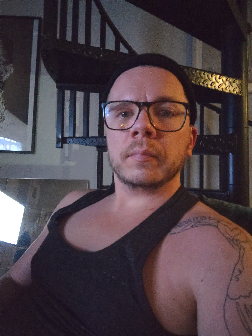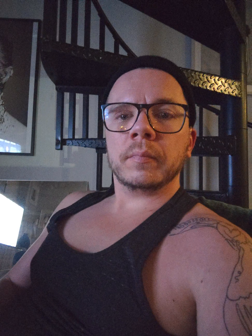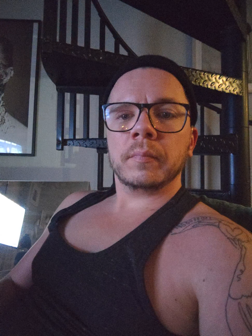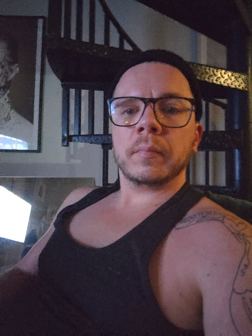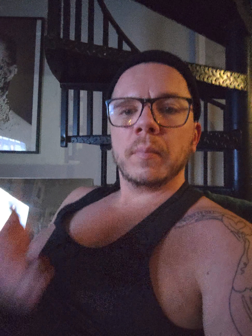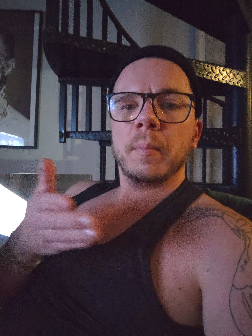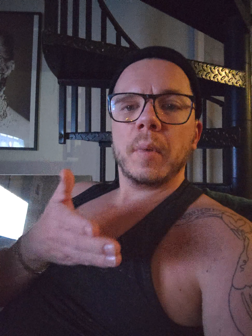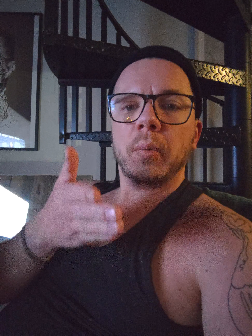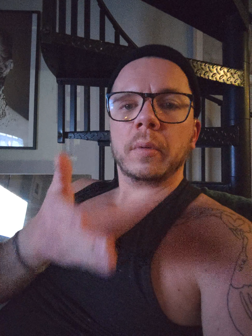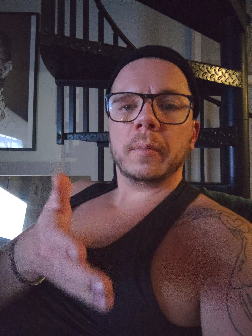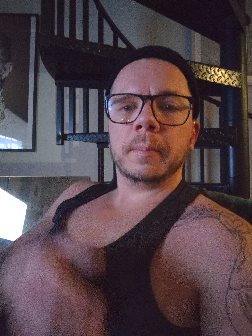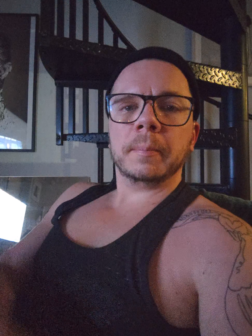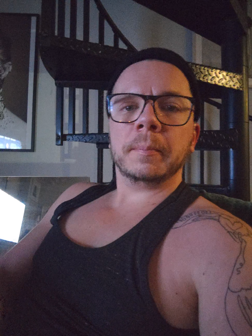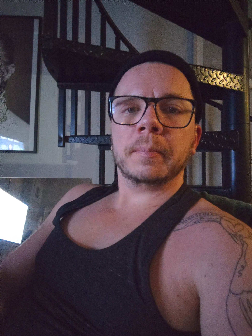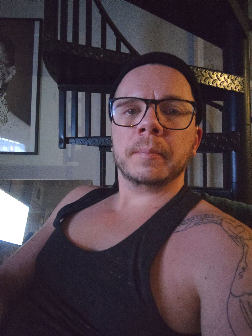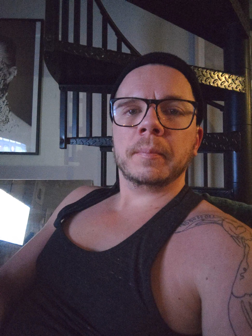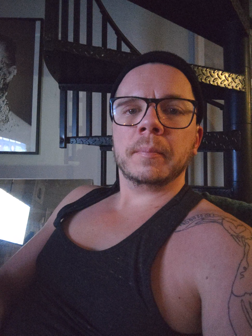boat